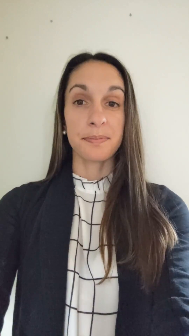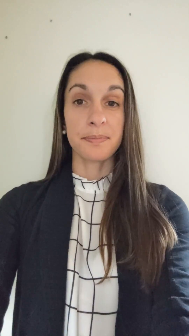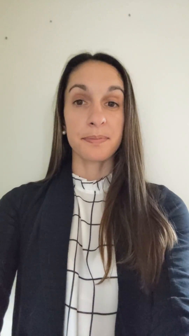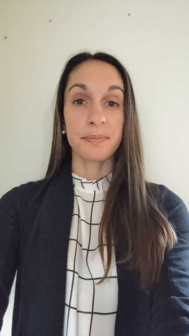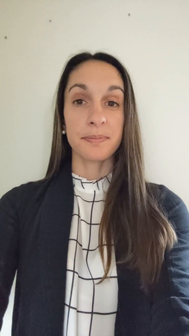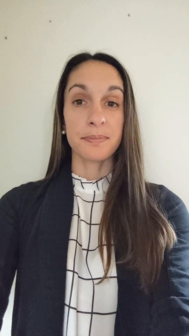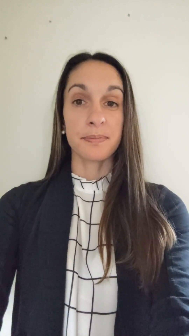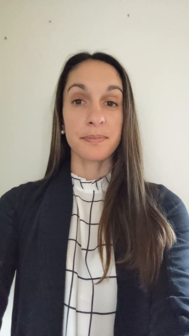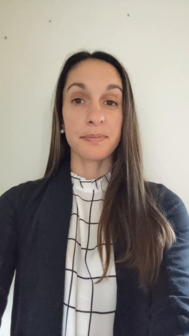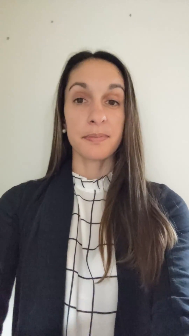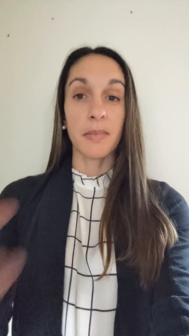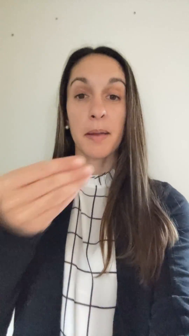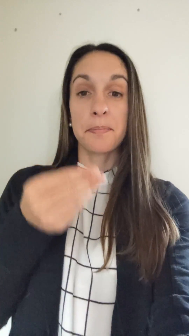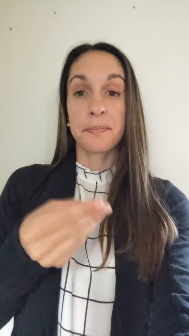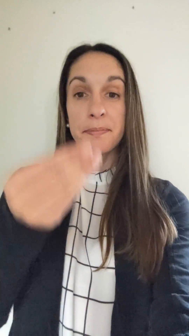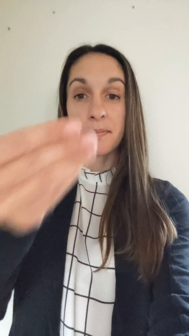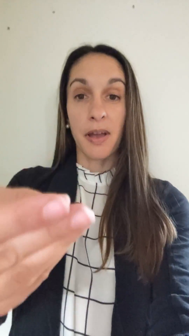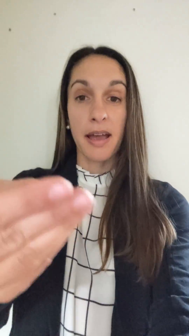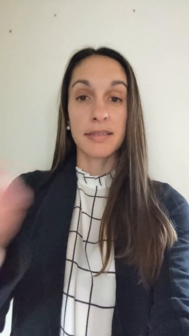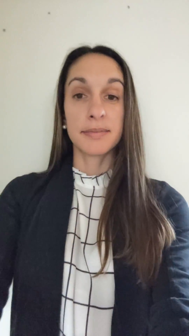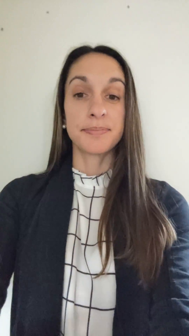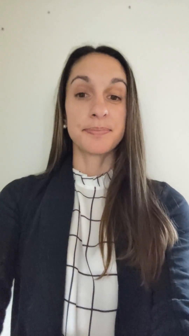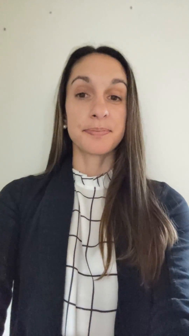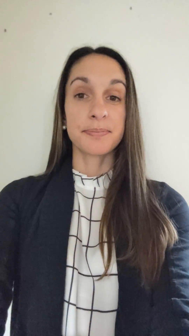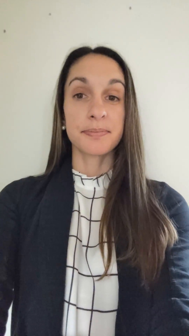buy